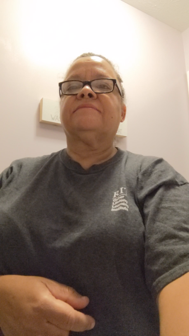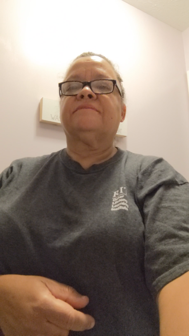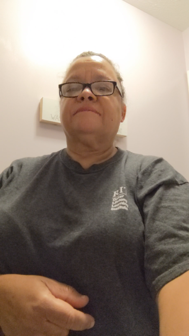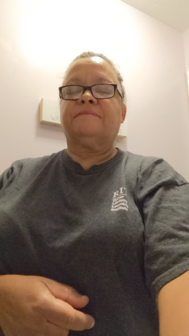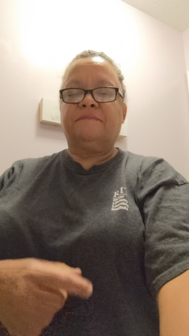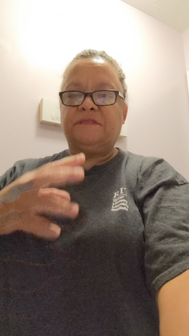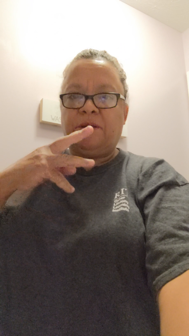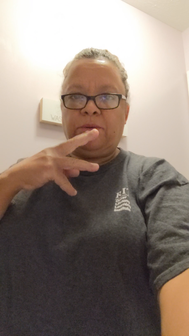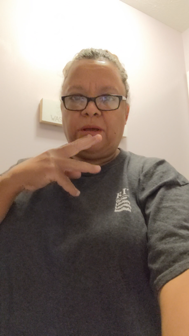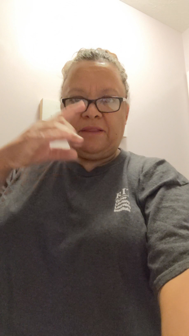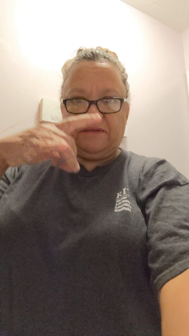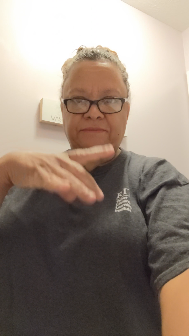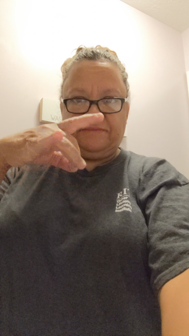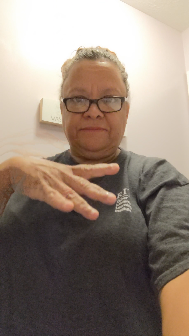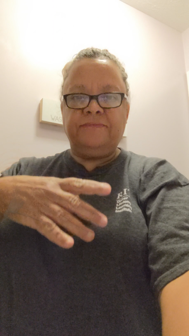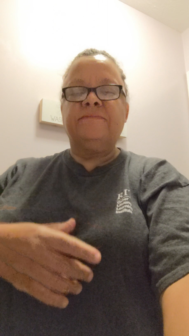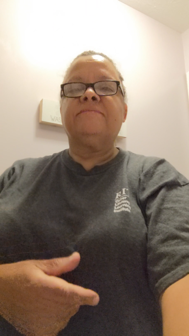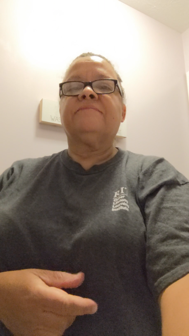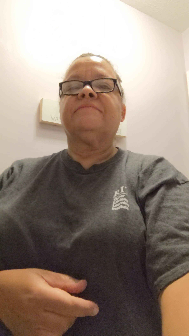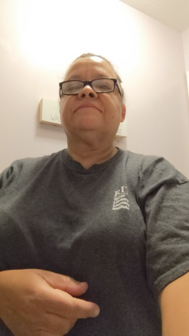melon